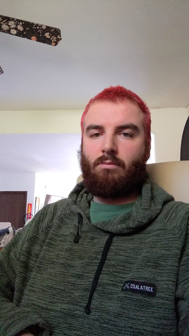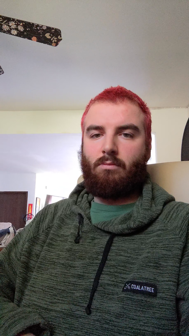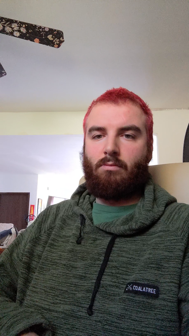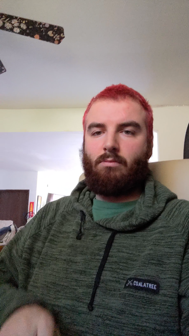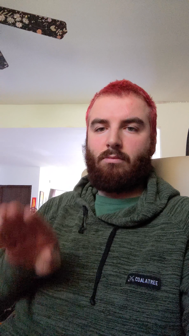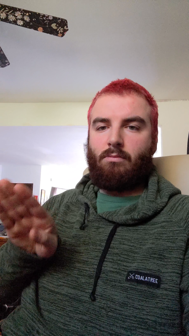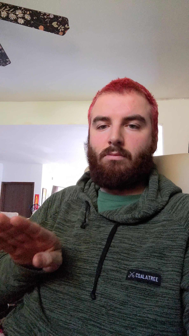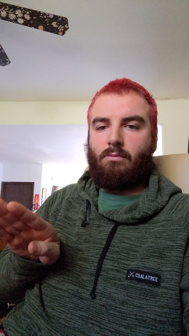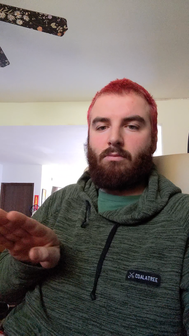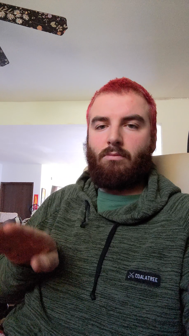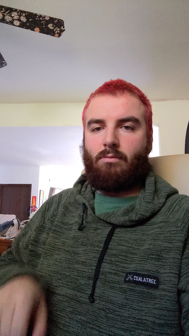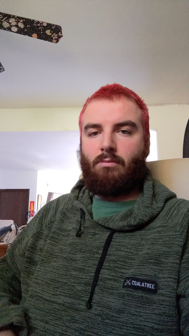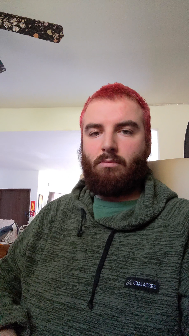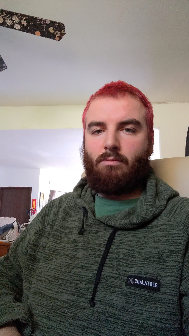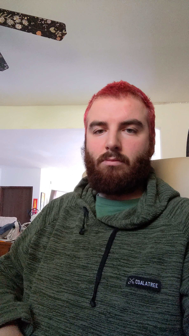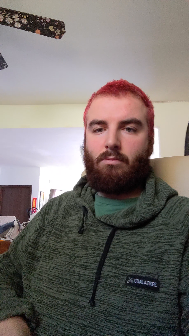penguin